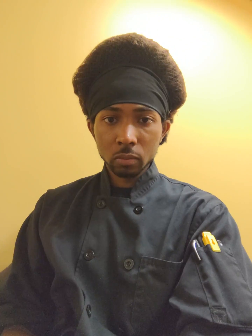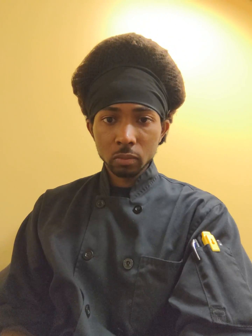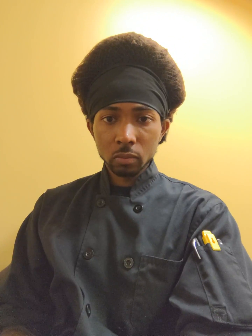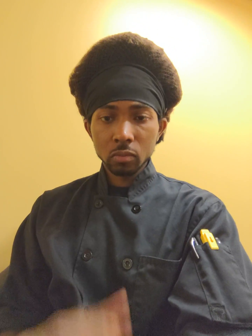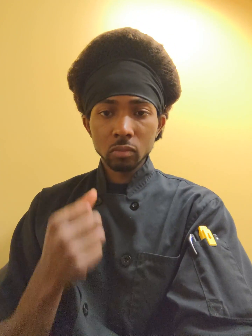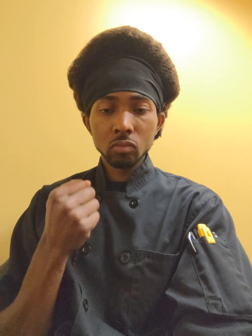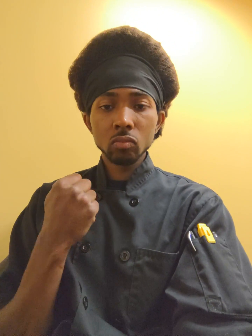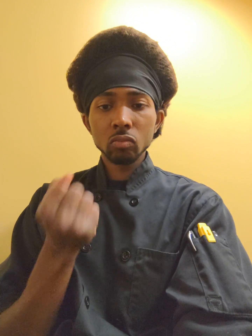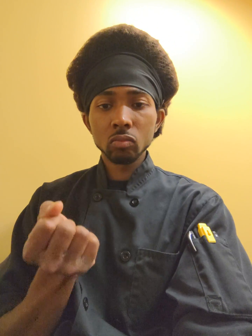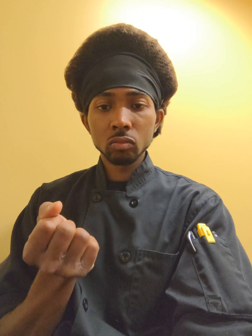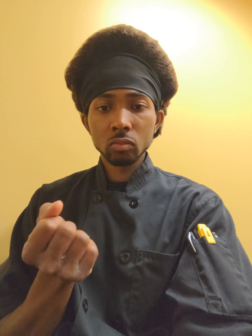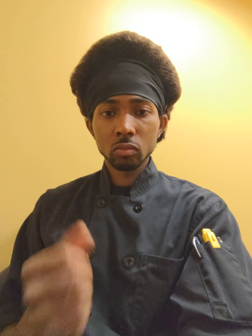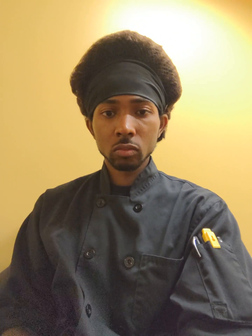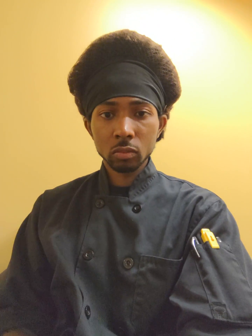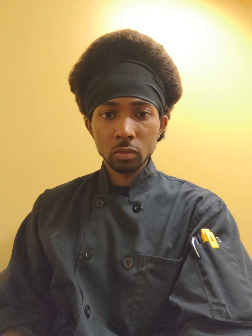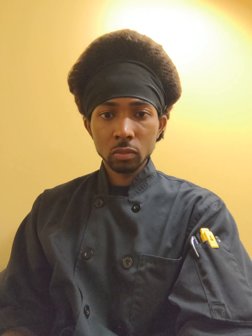drive